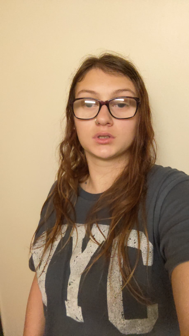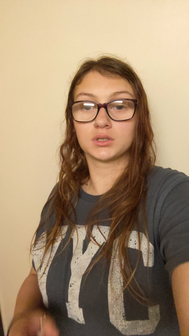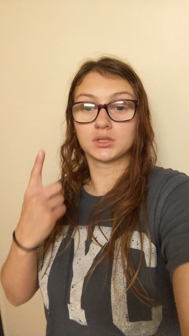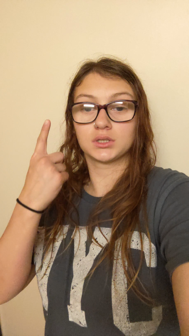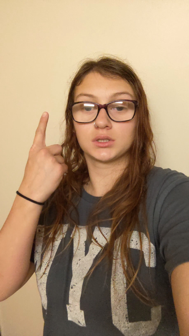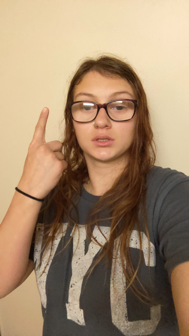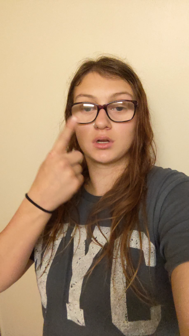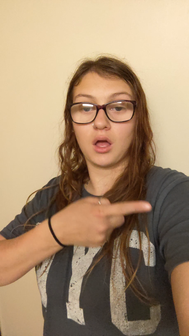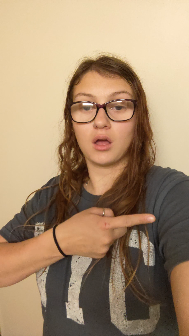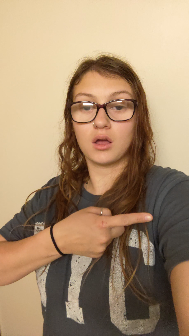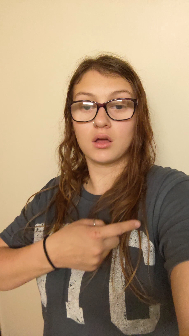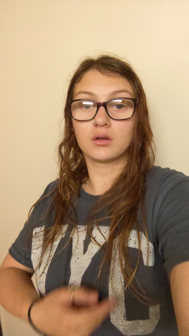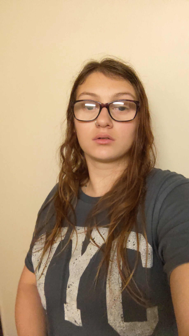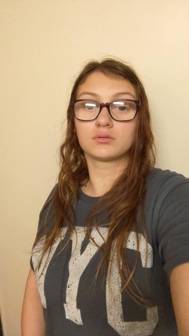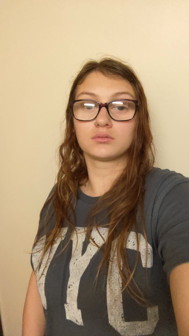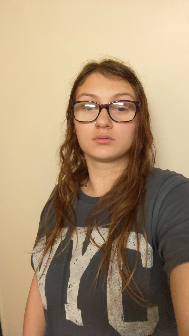day